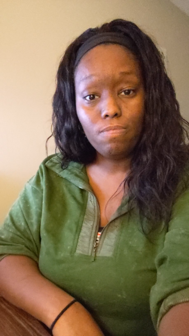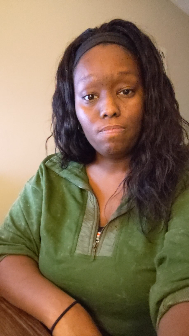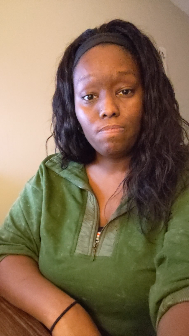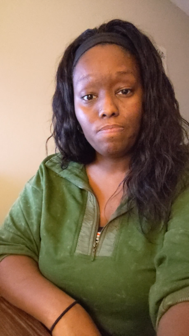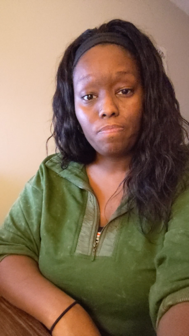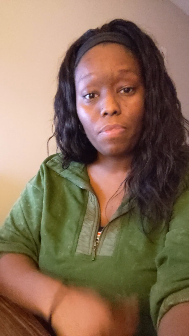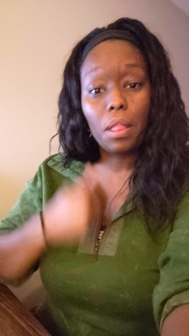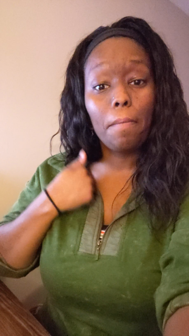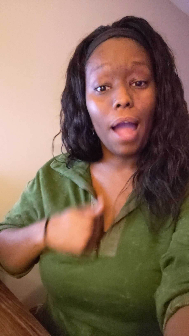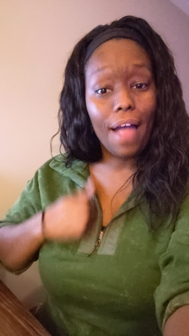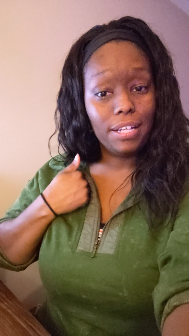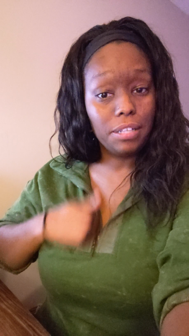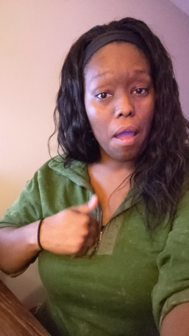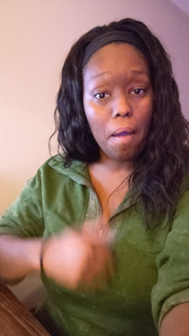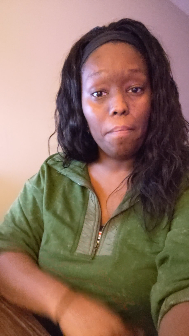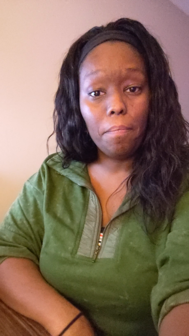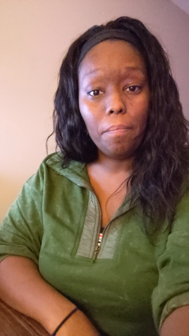bathtub